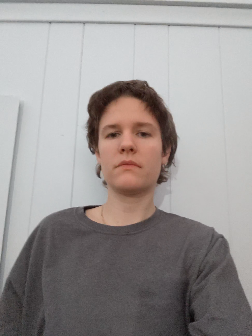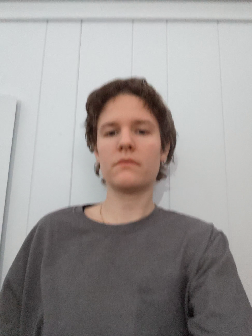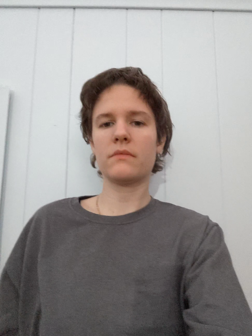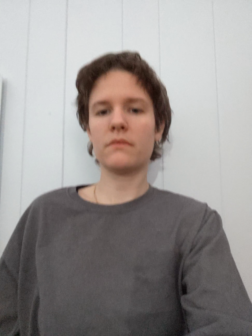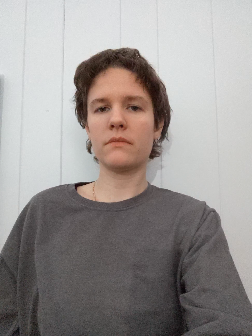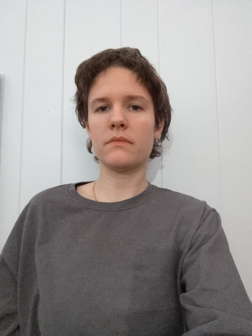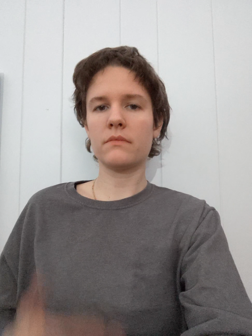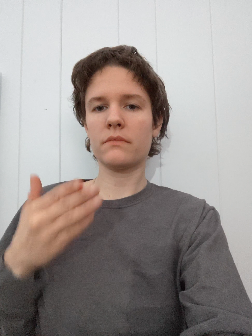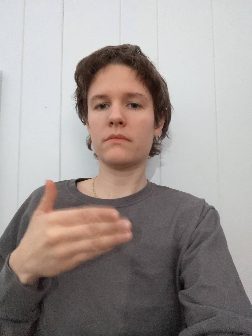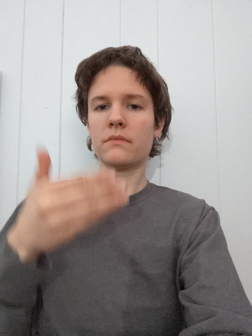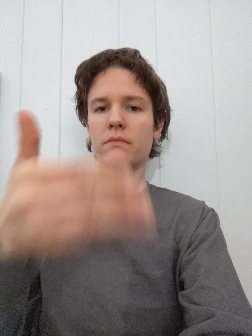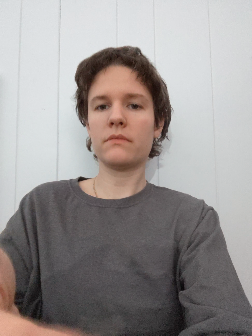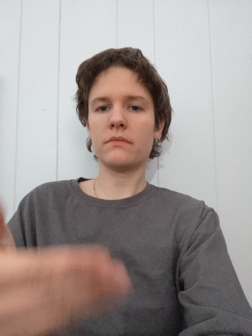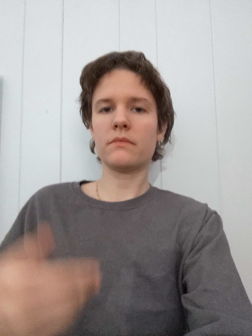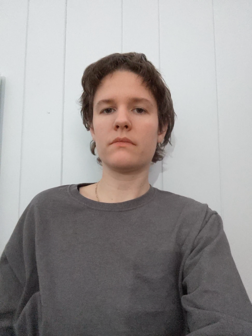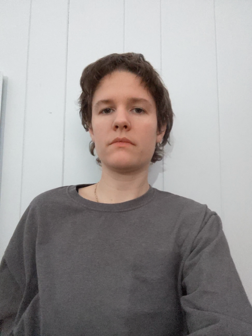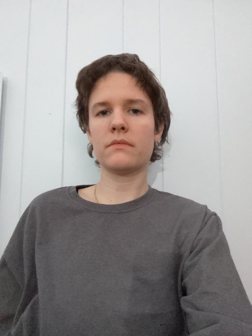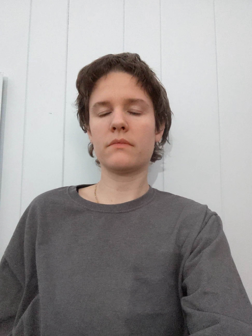after